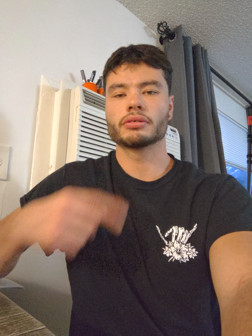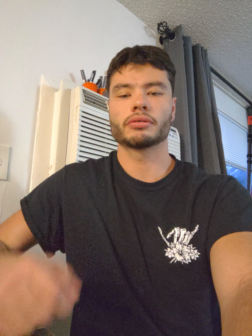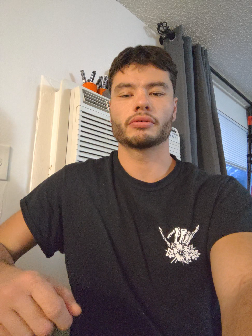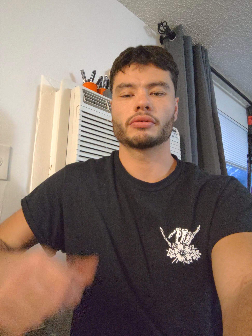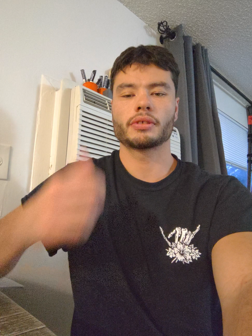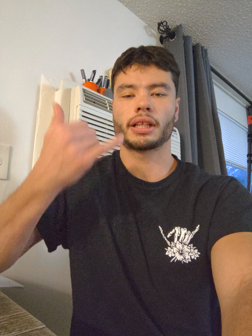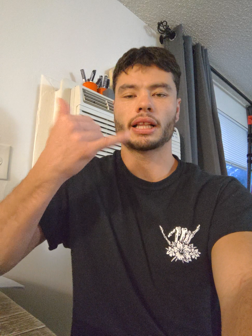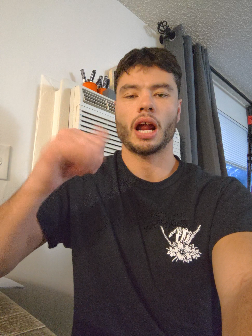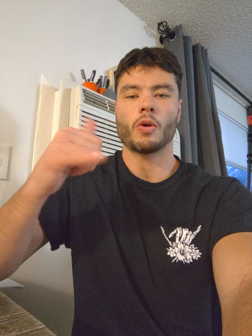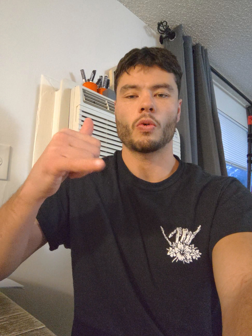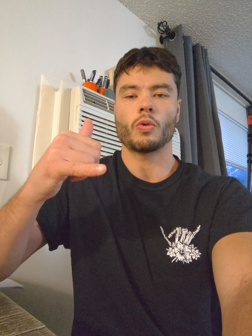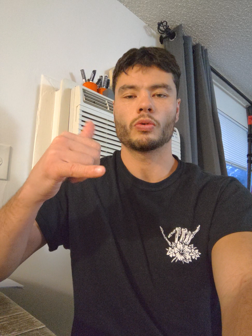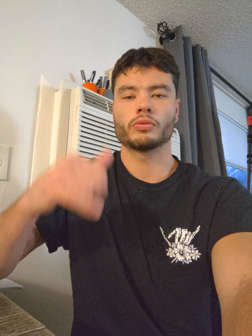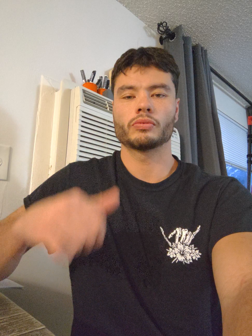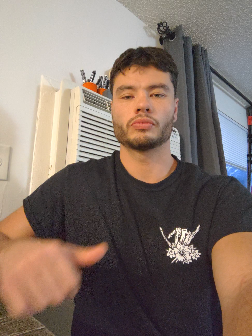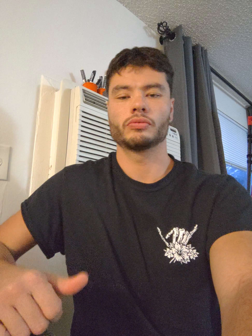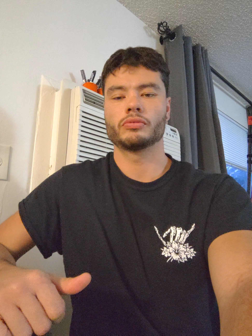yellow